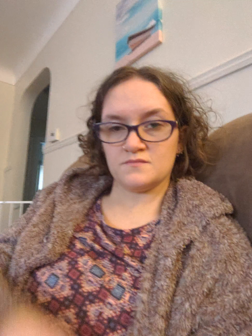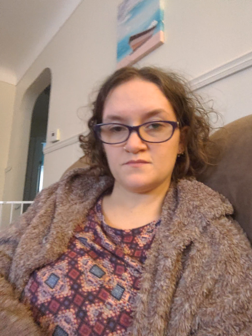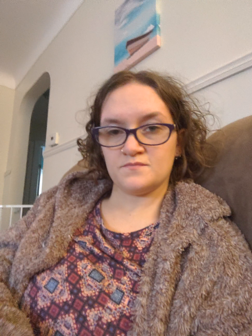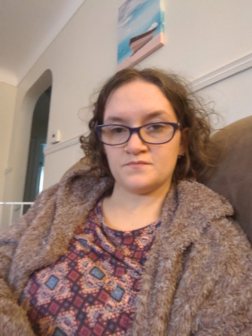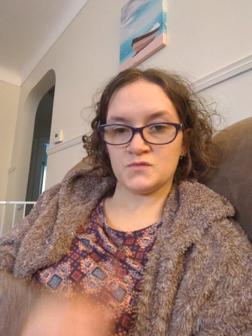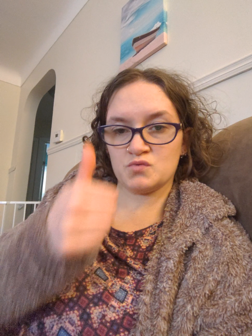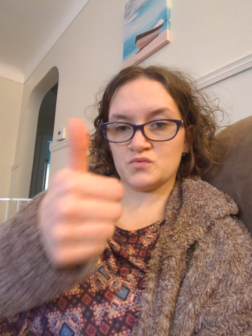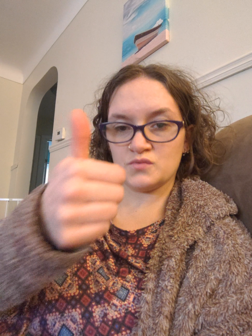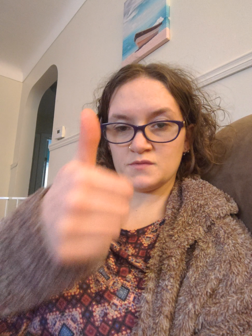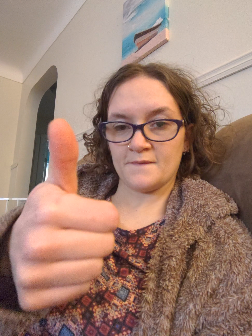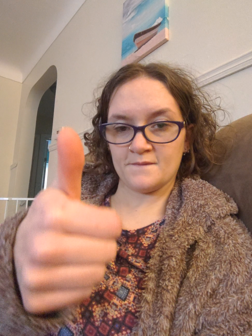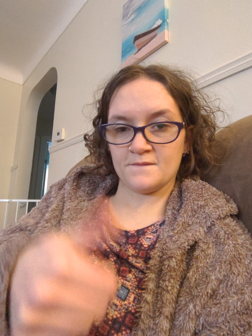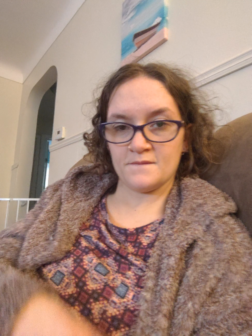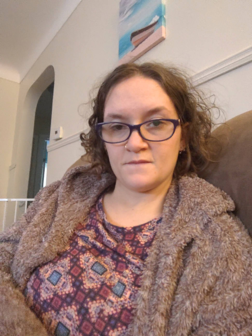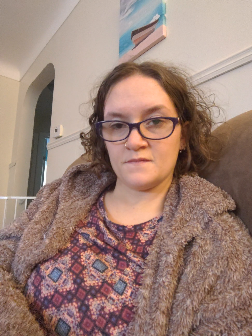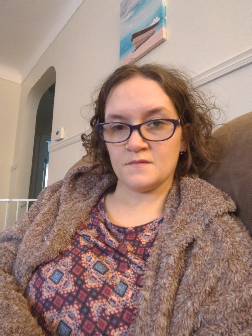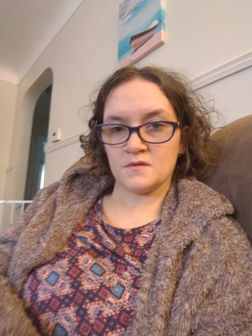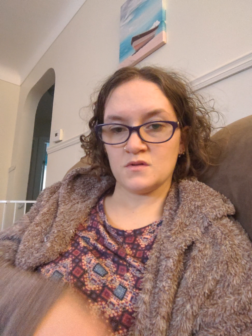yourself